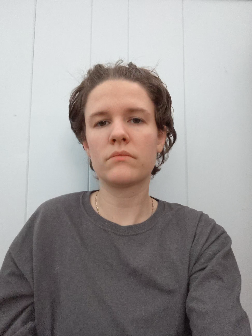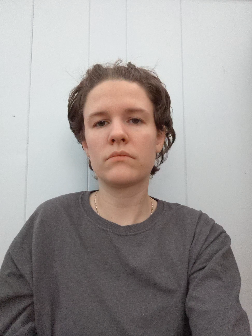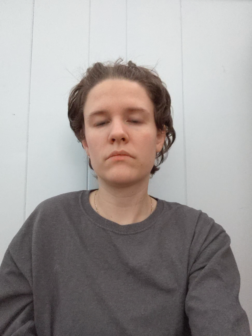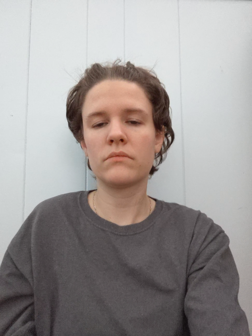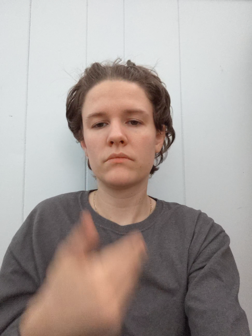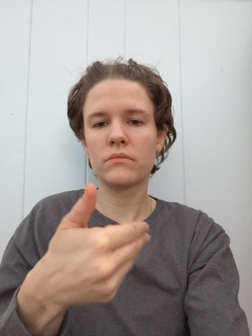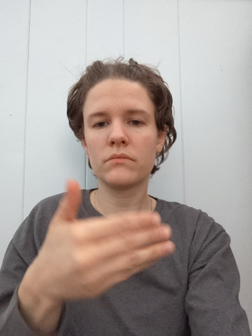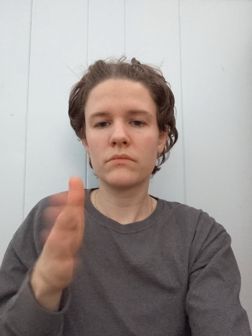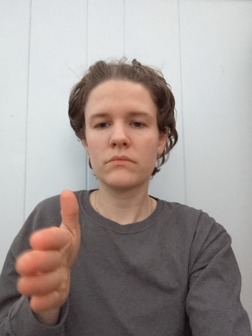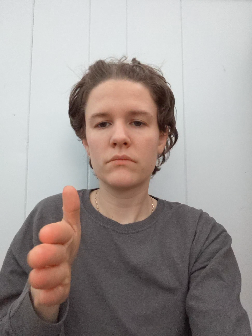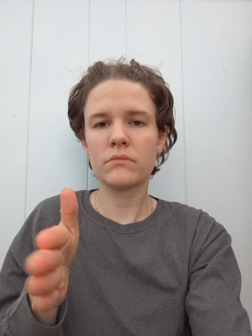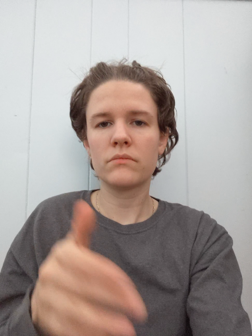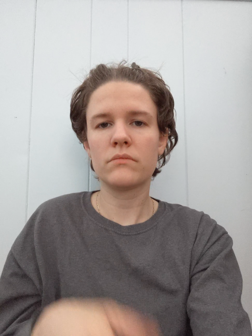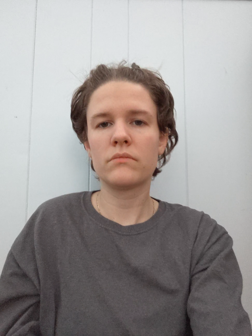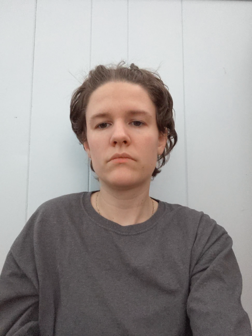room